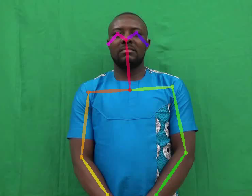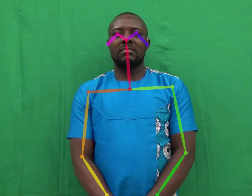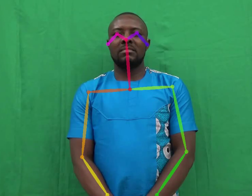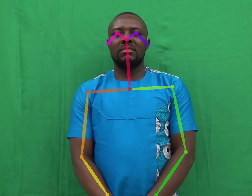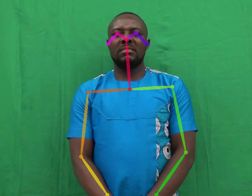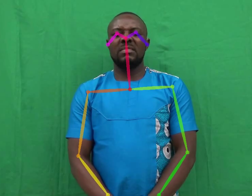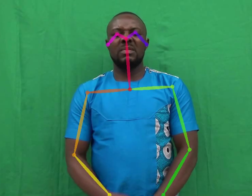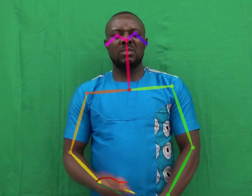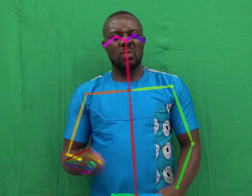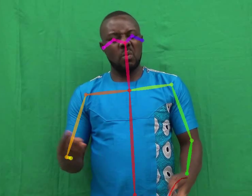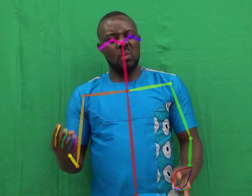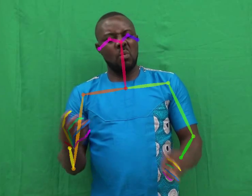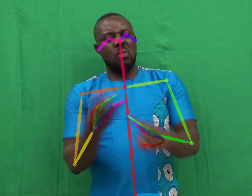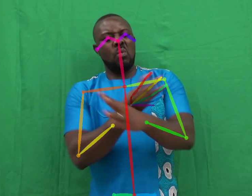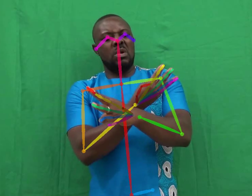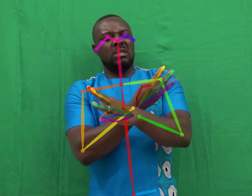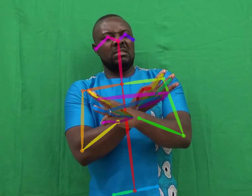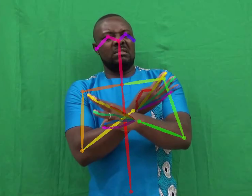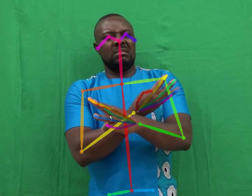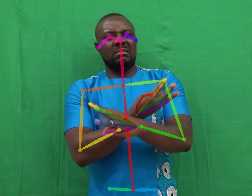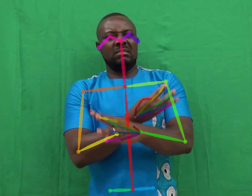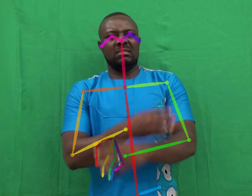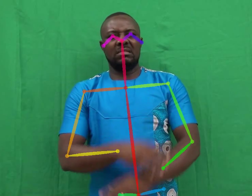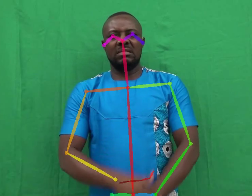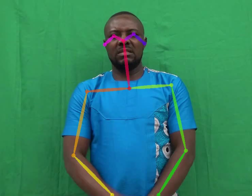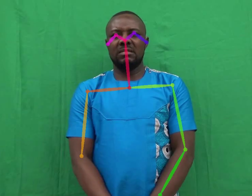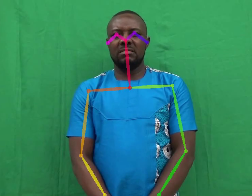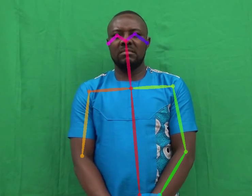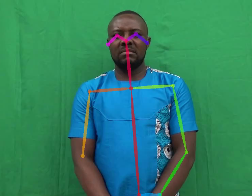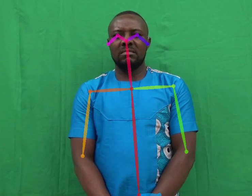worse